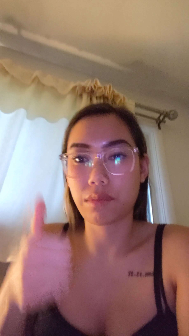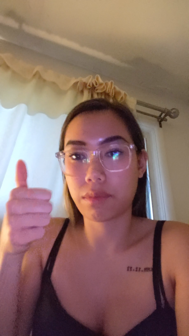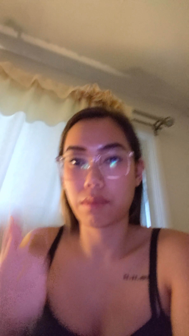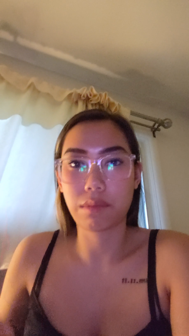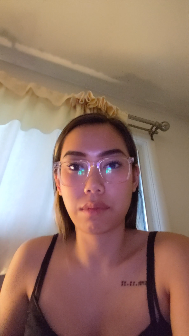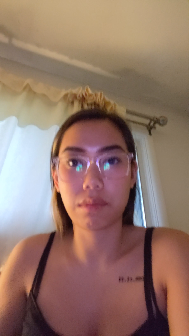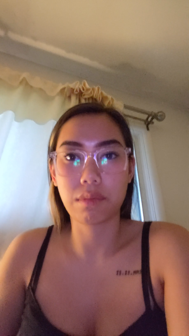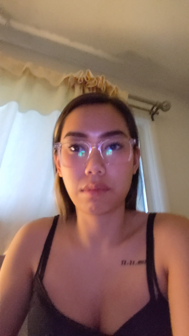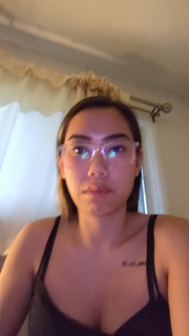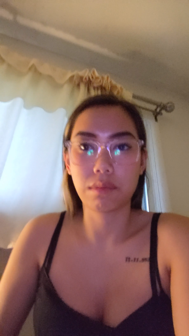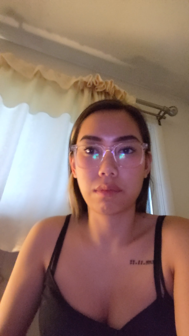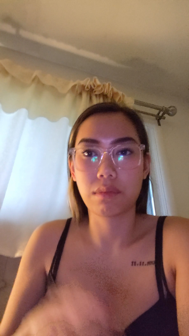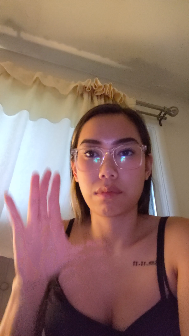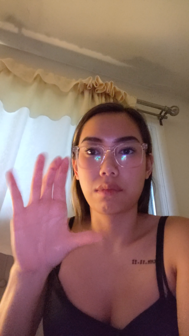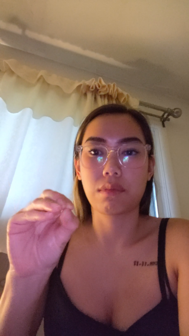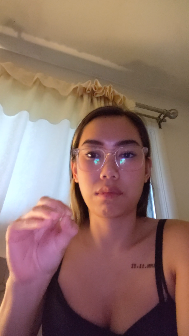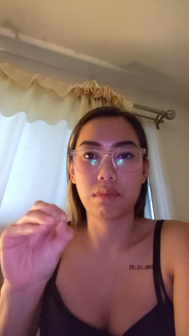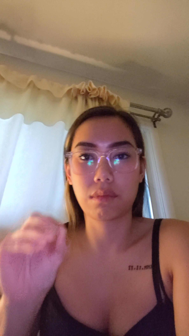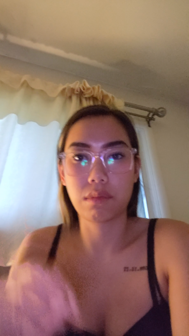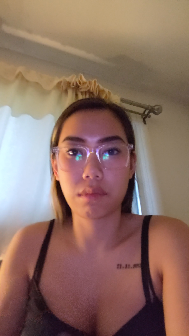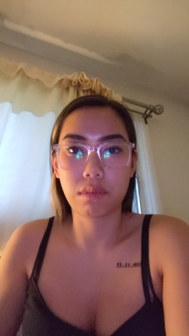bite